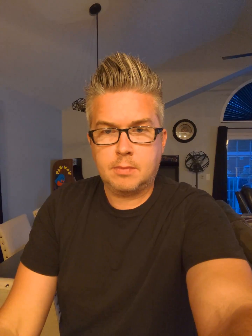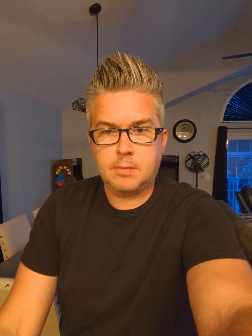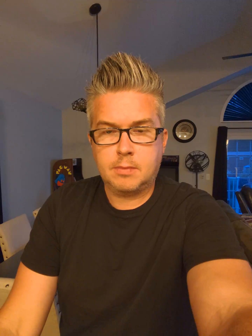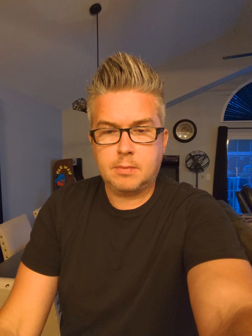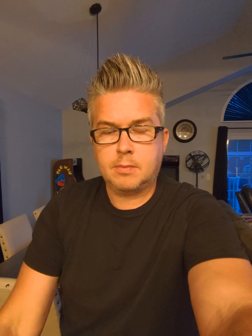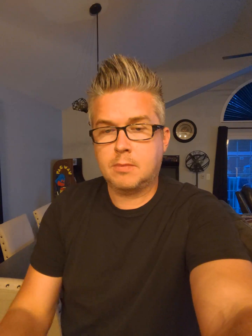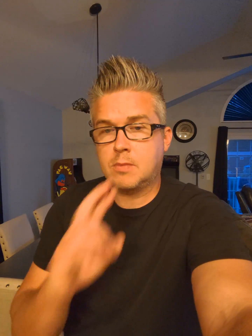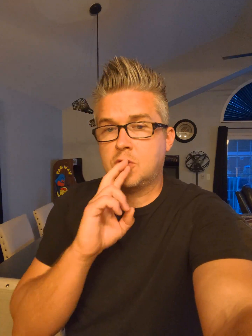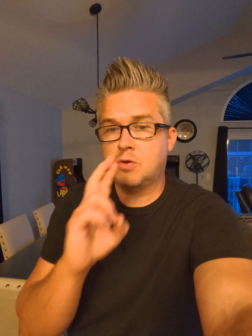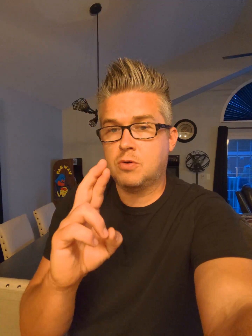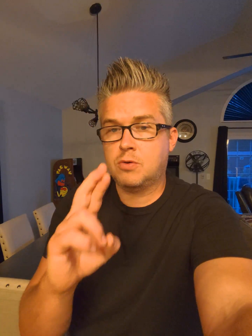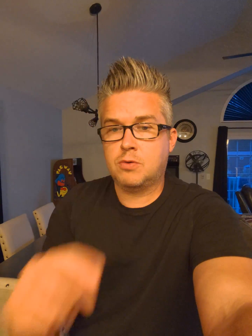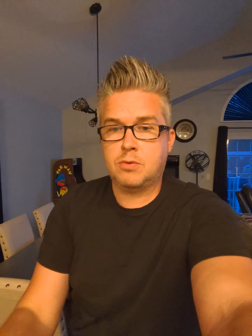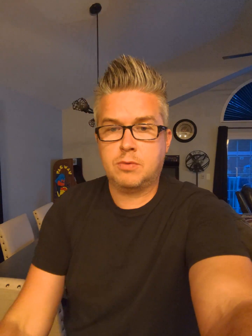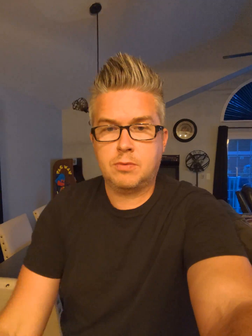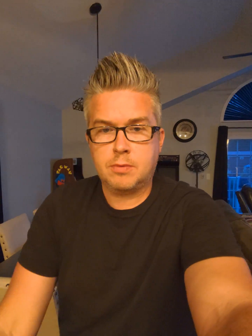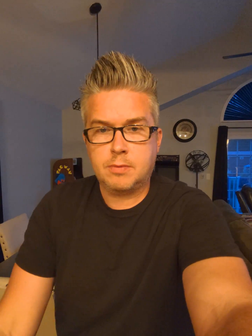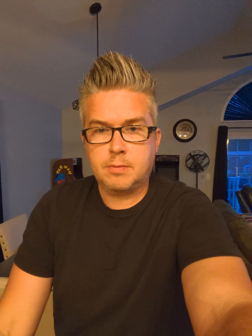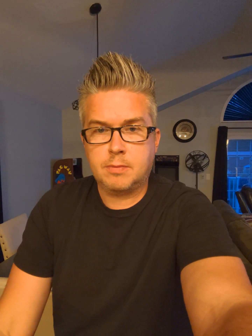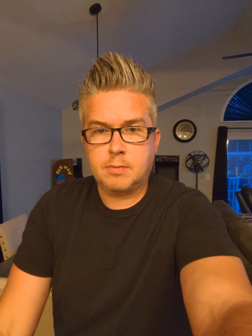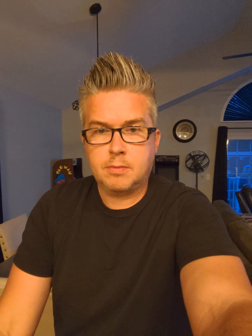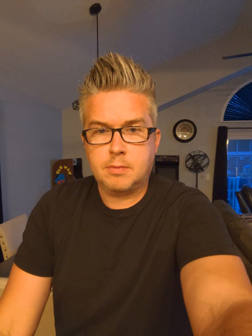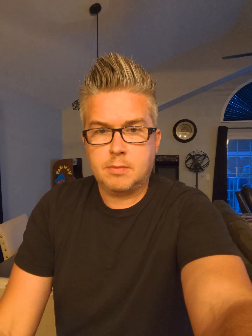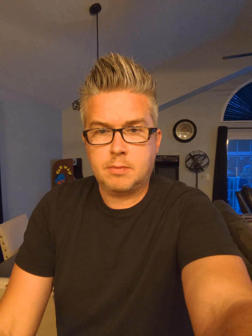are